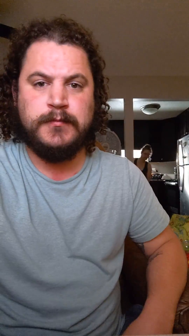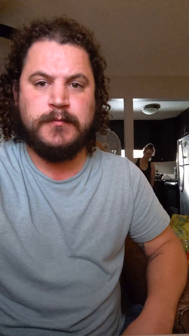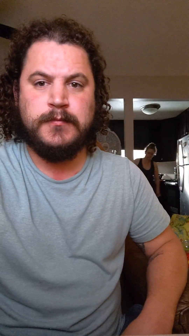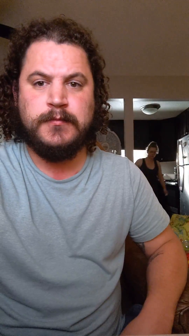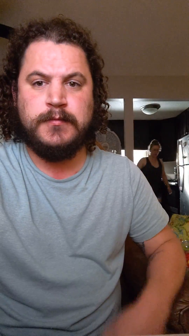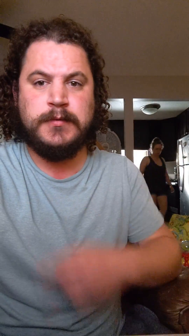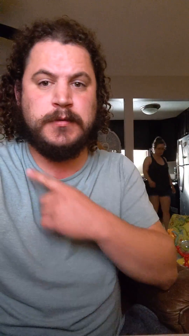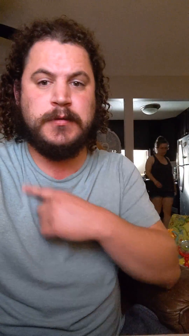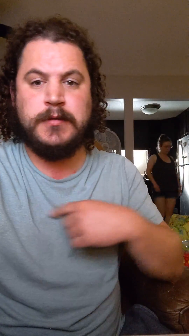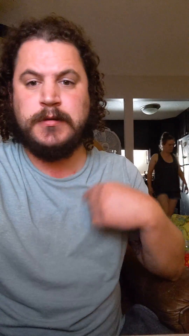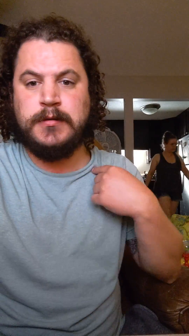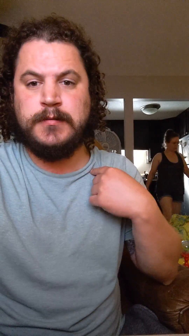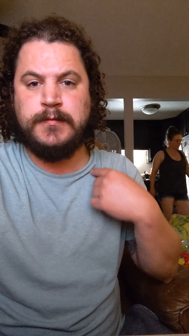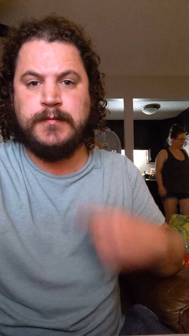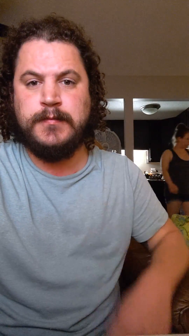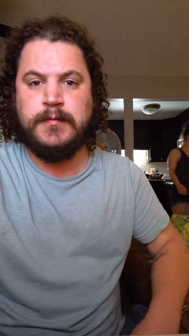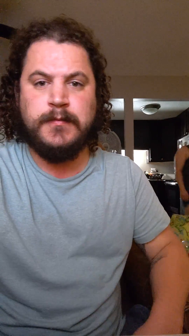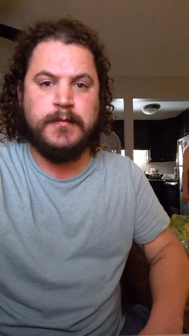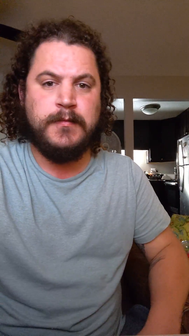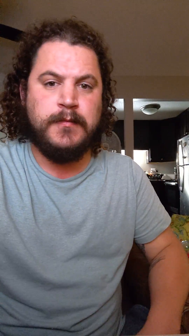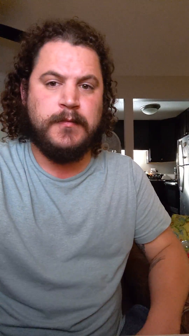necklace